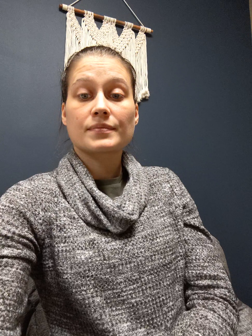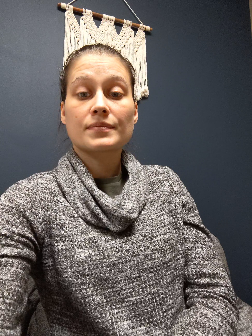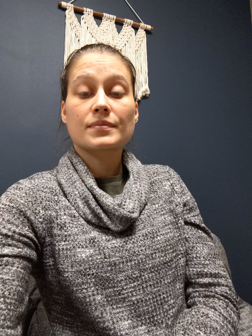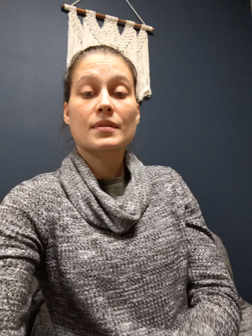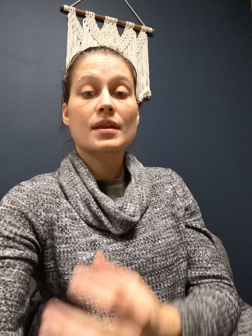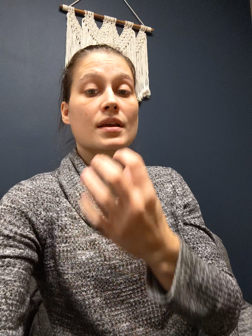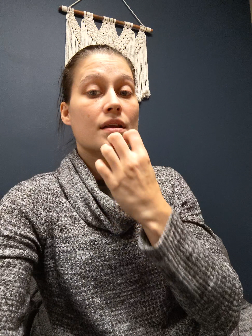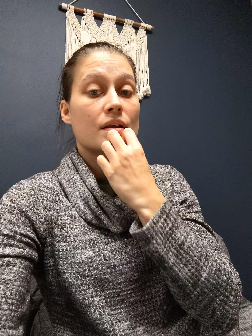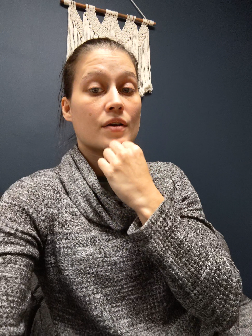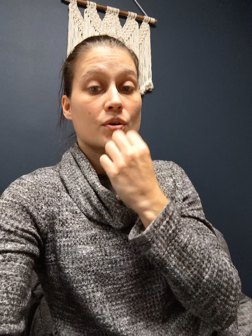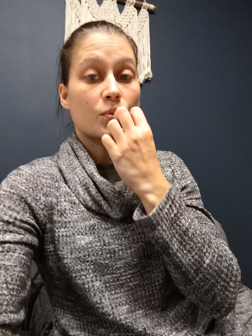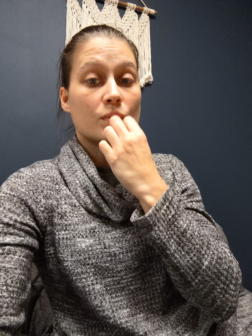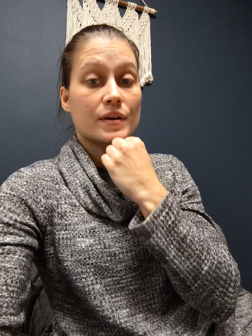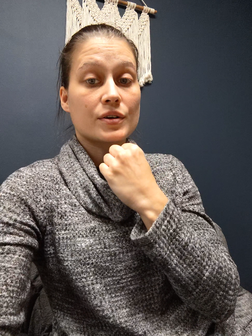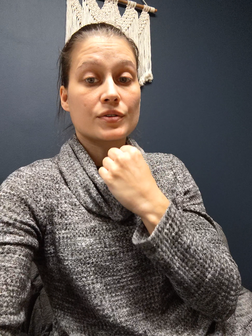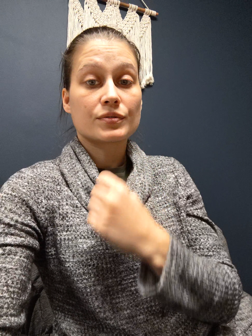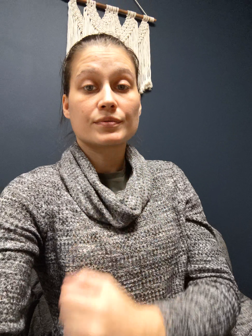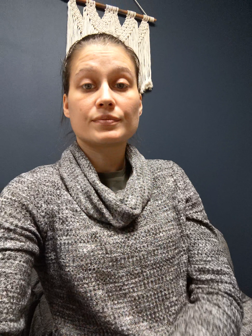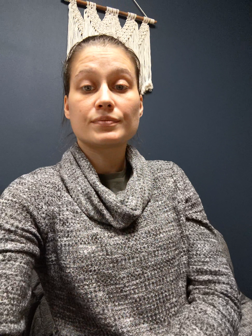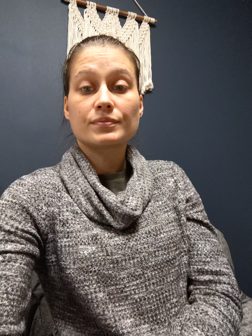underwear